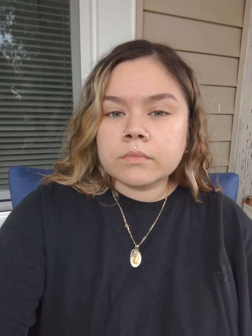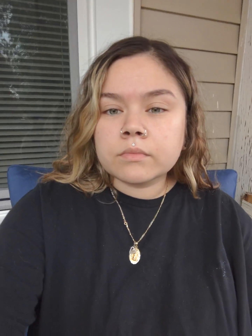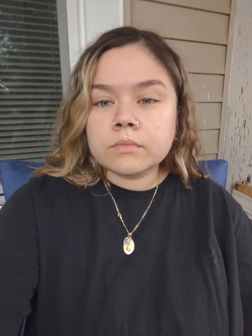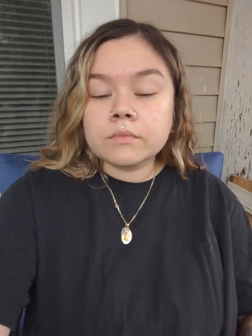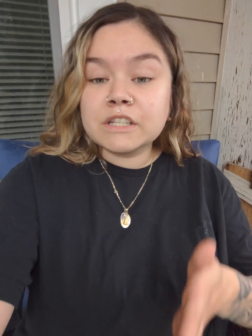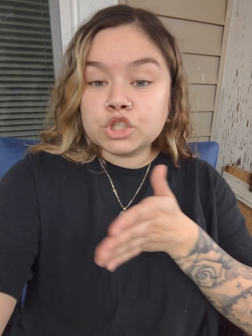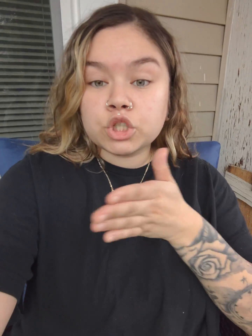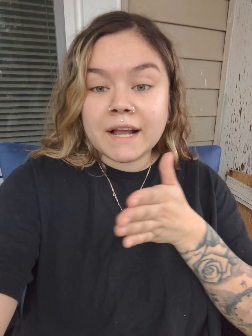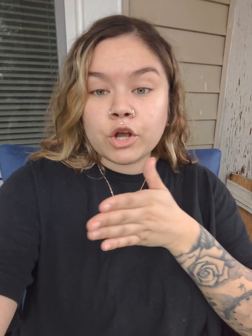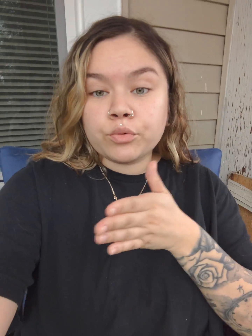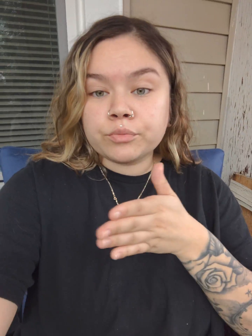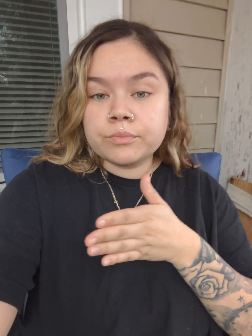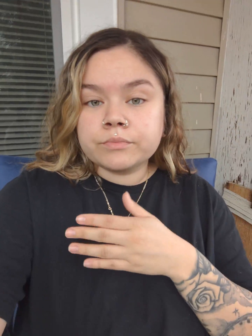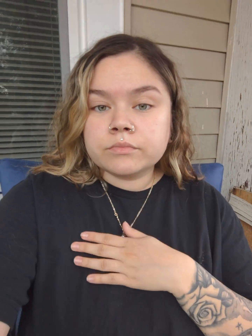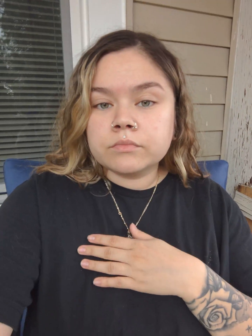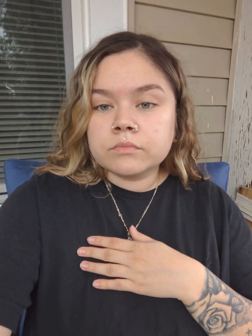share